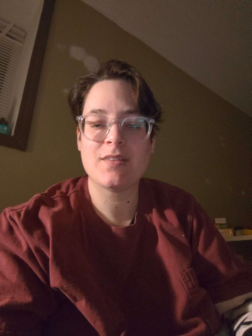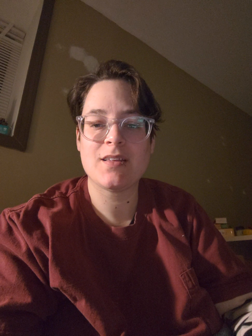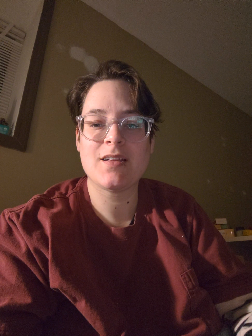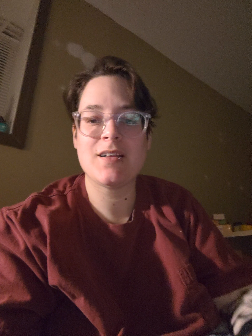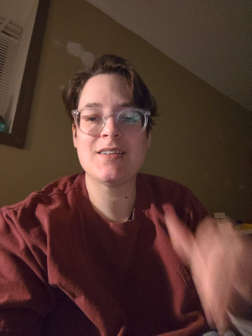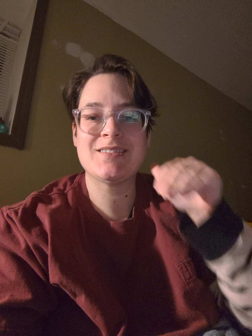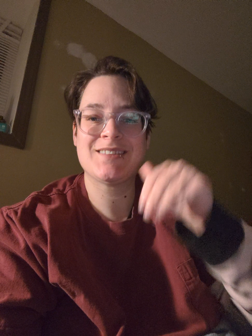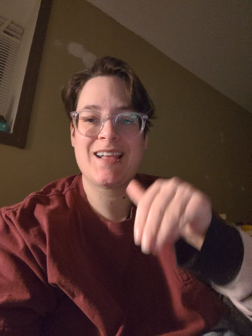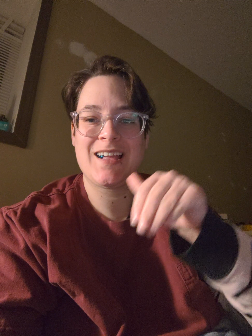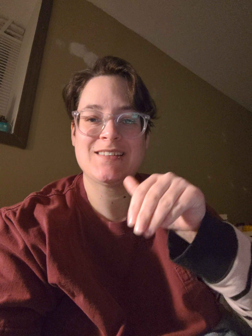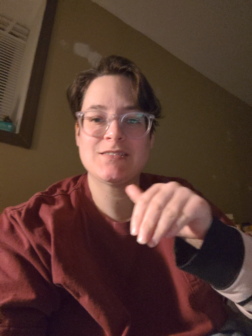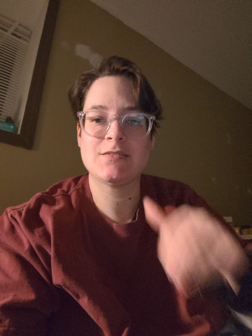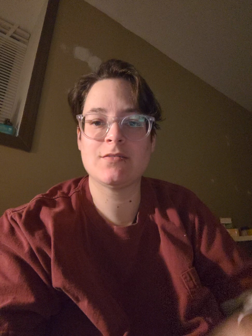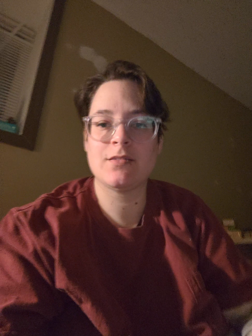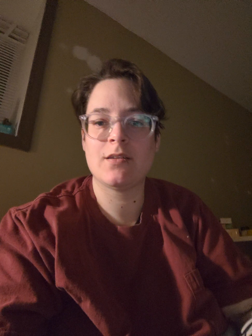night